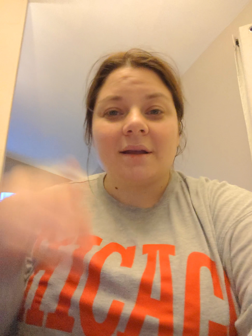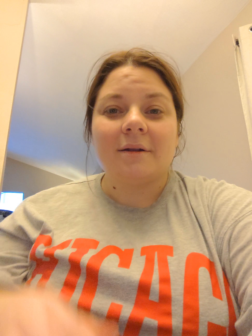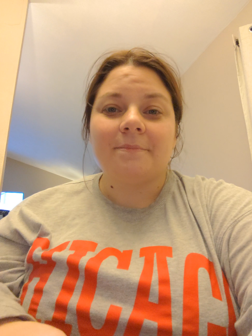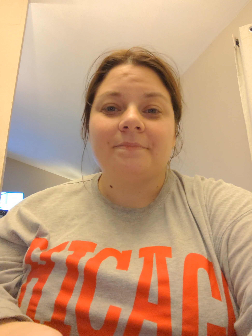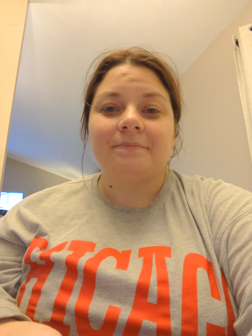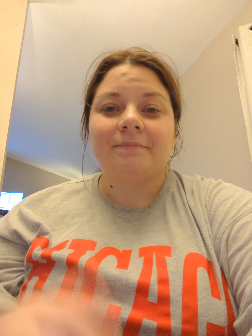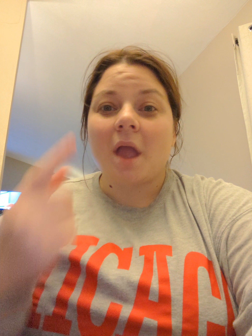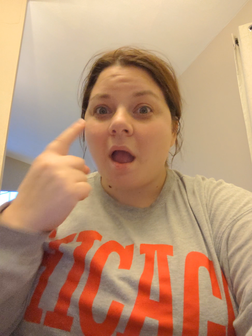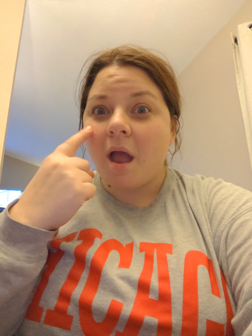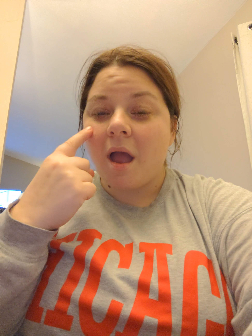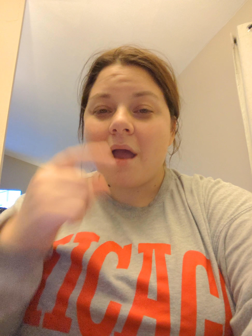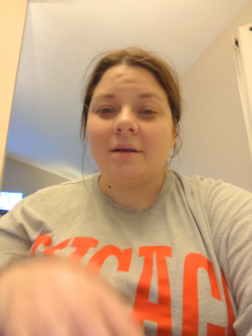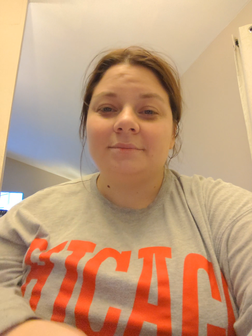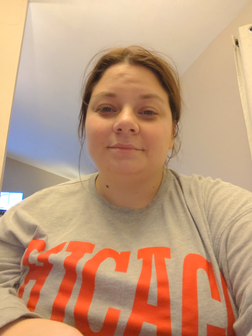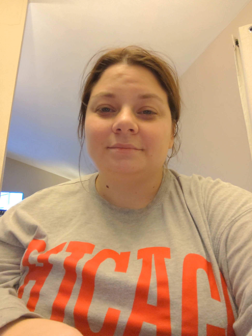eye